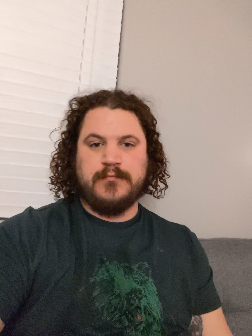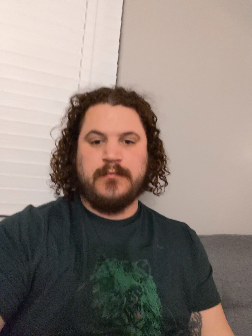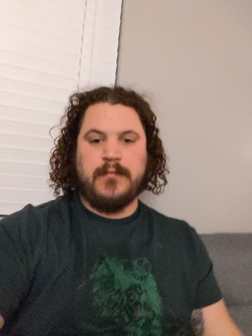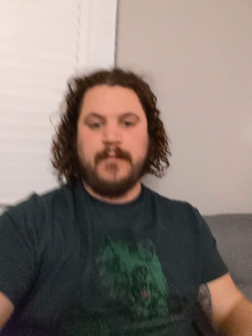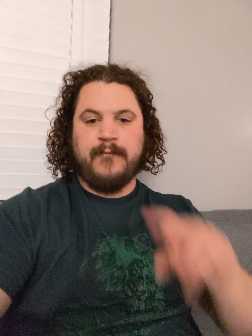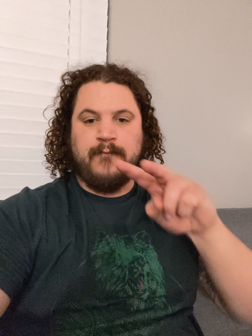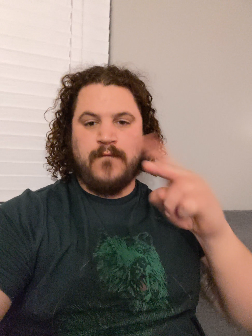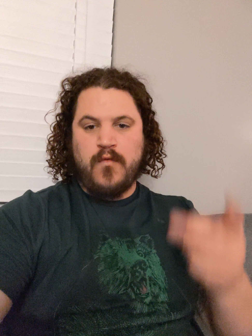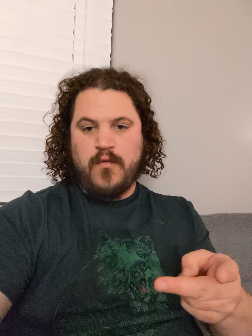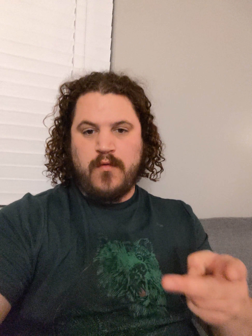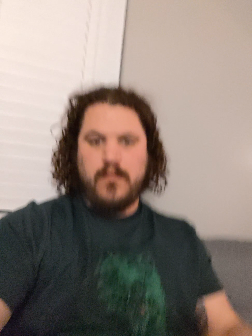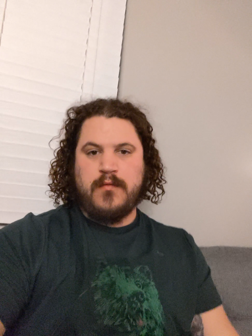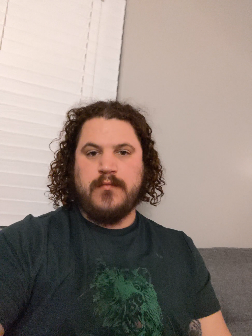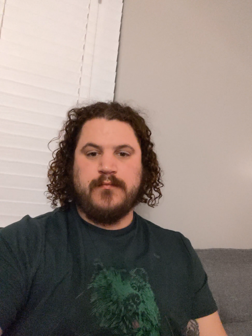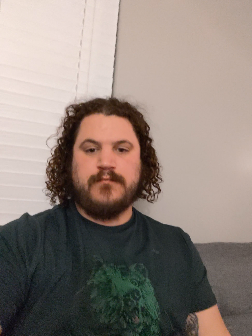fall